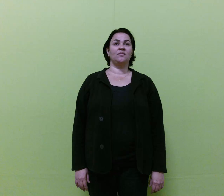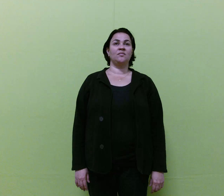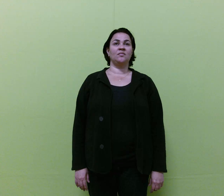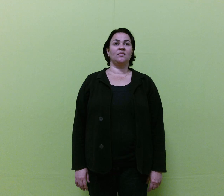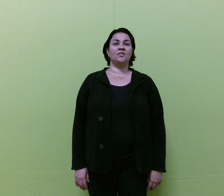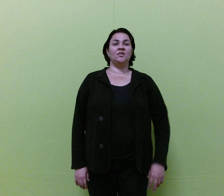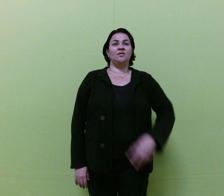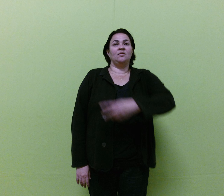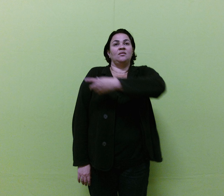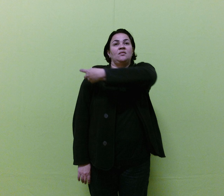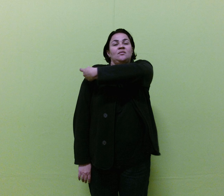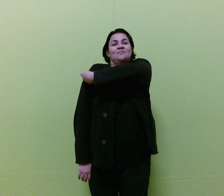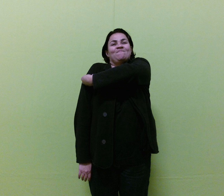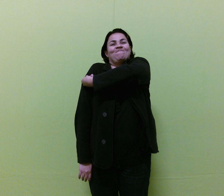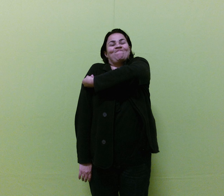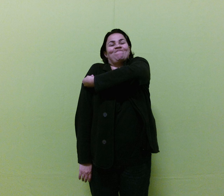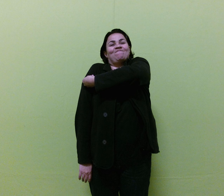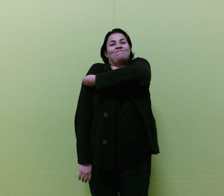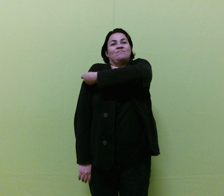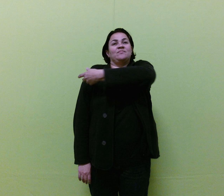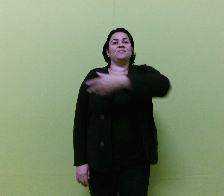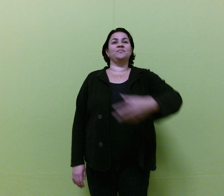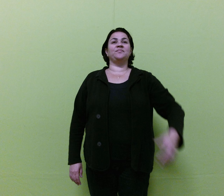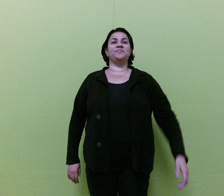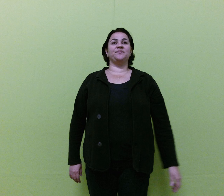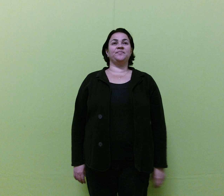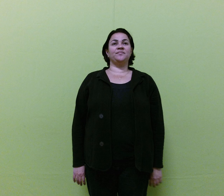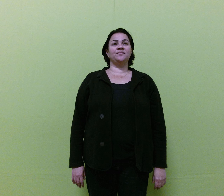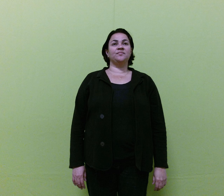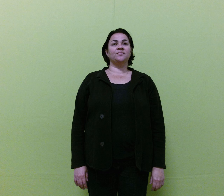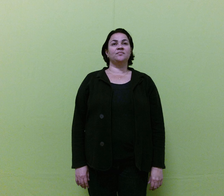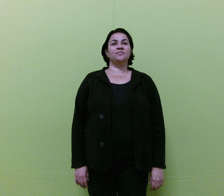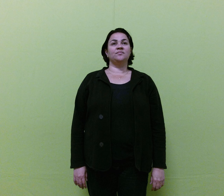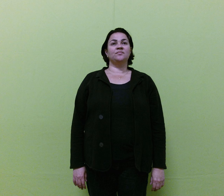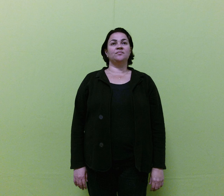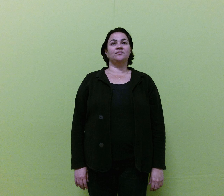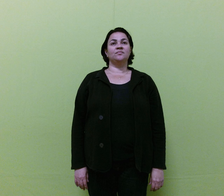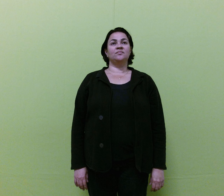vacina